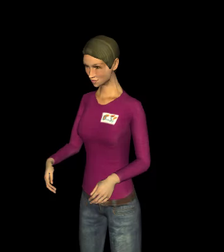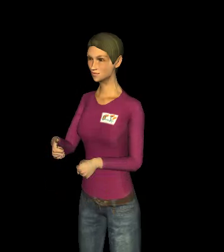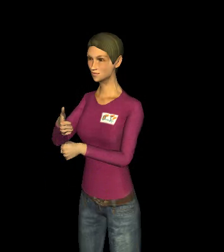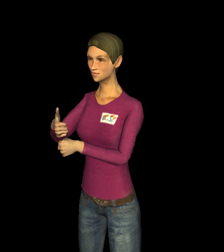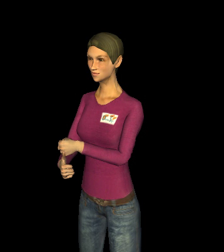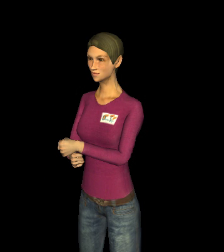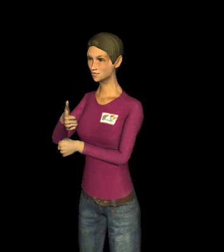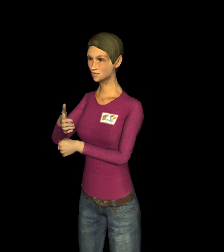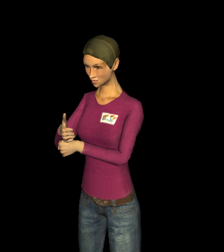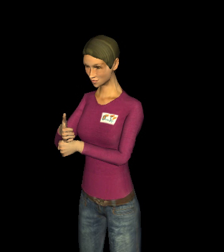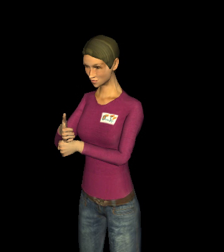يعني